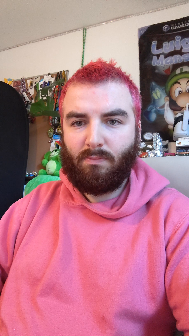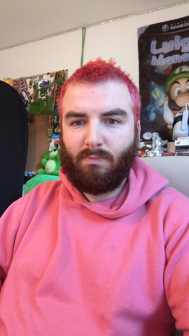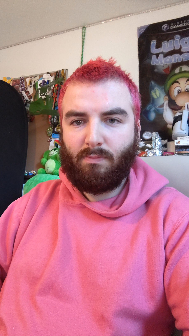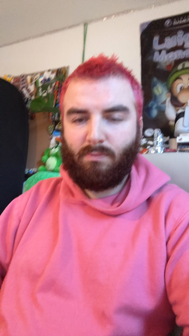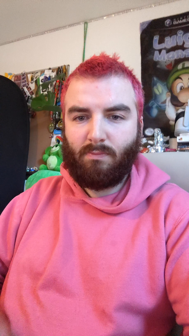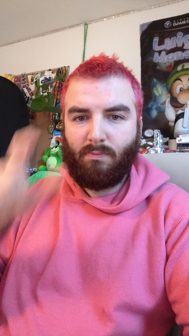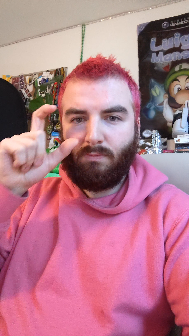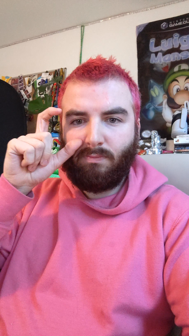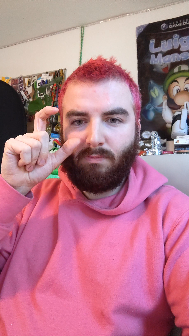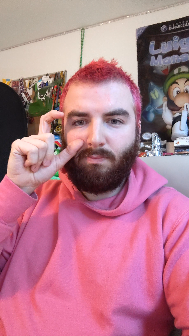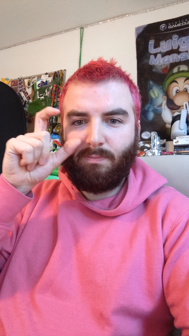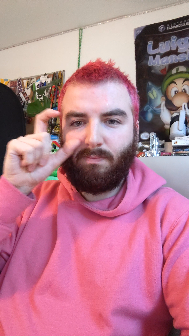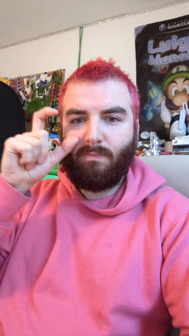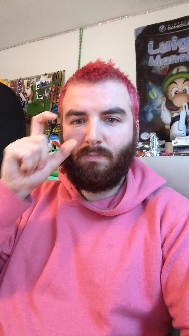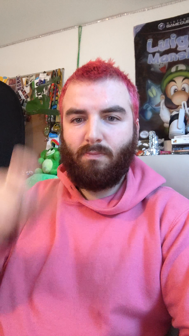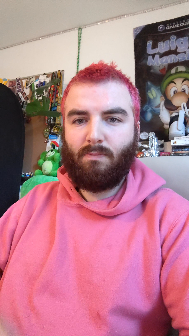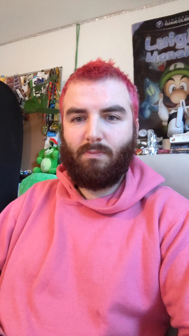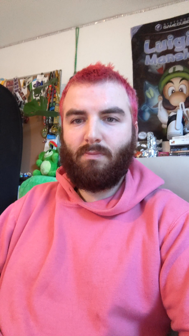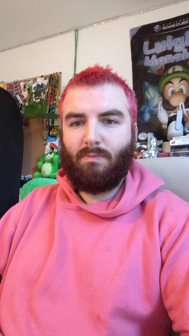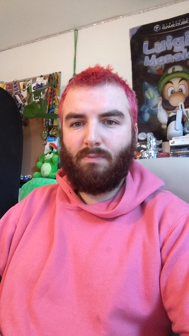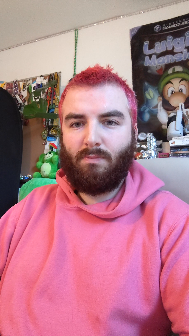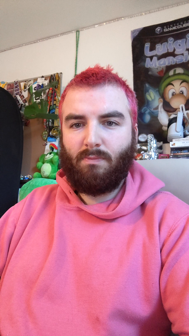glasses